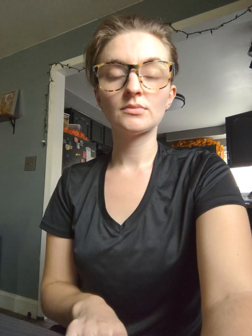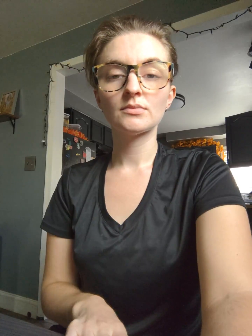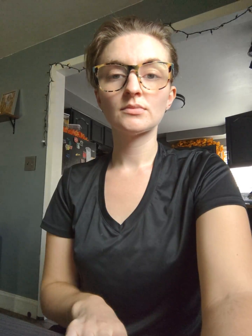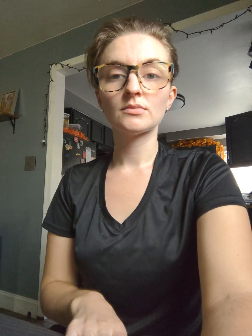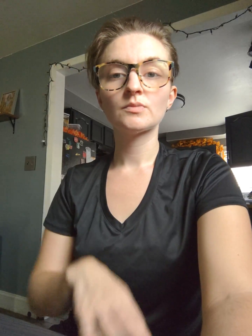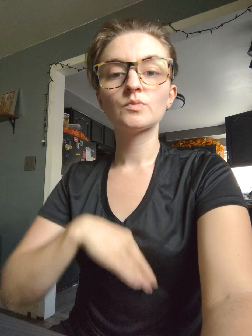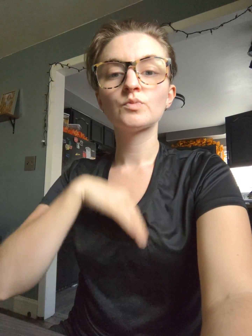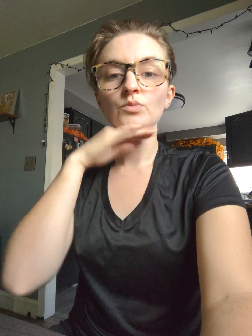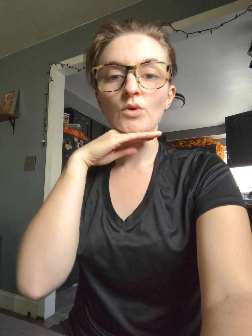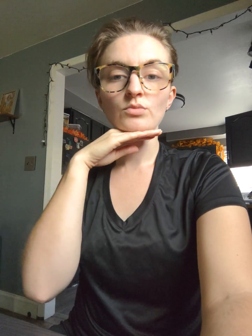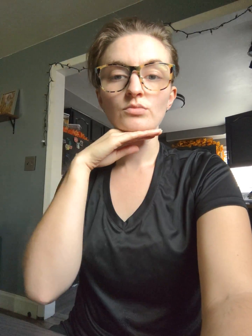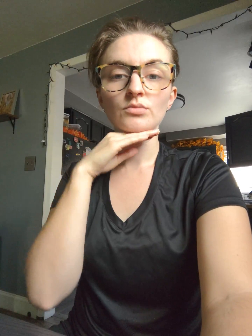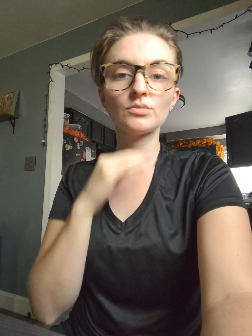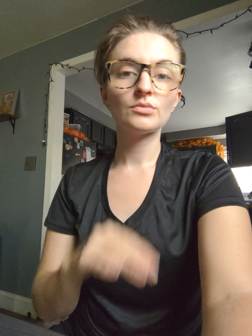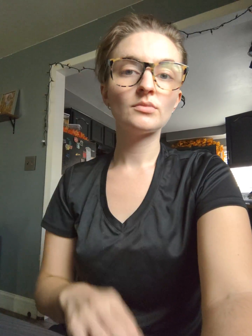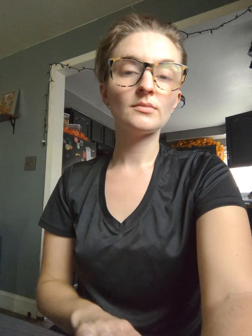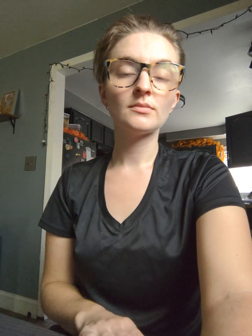full